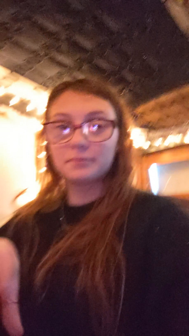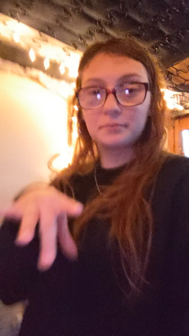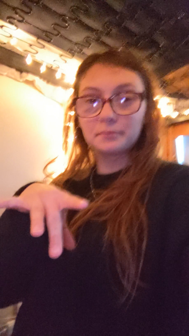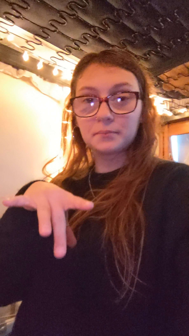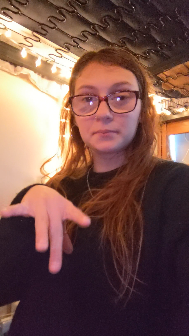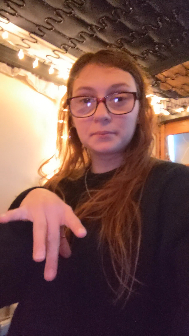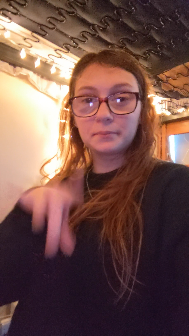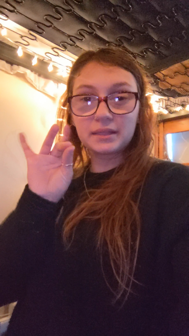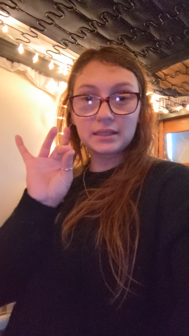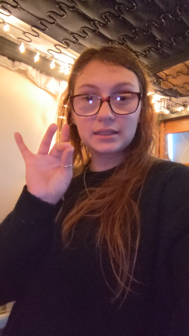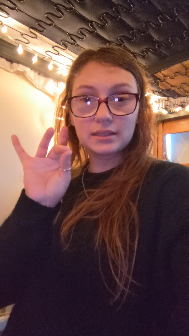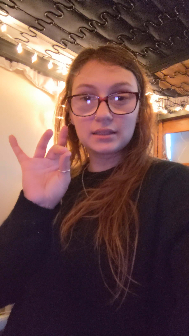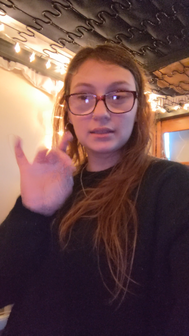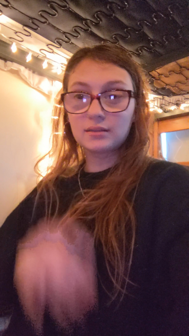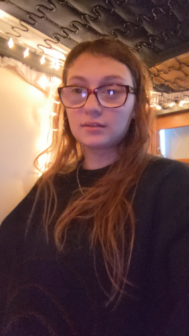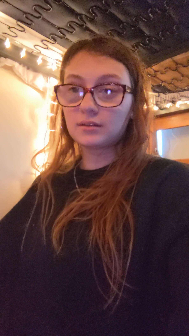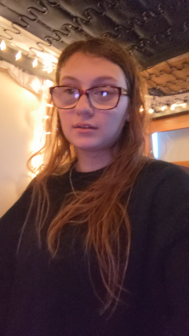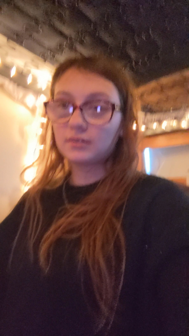pick